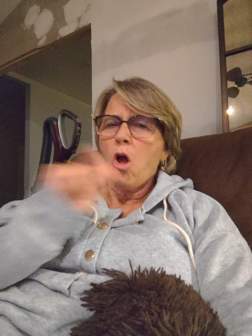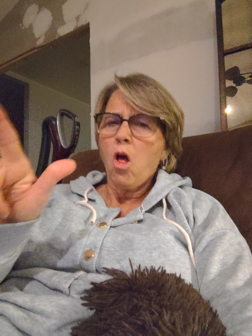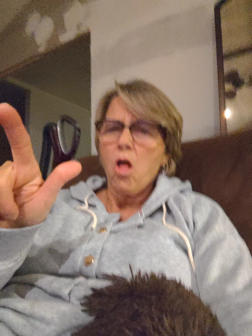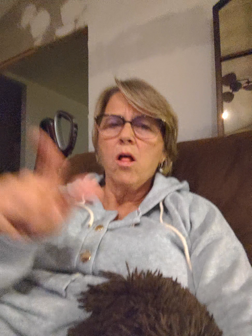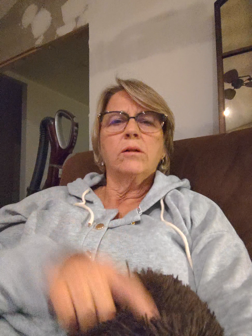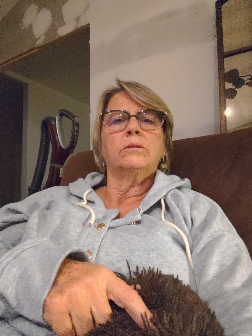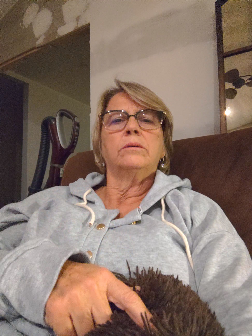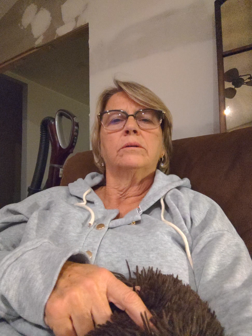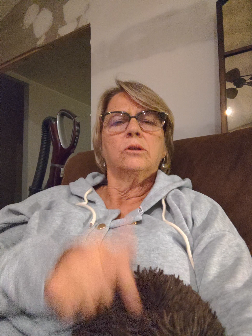all